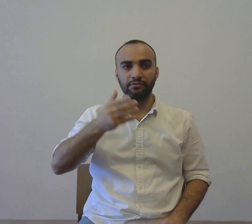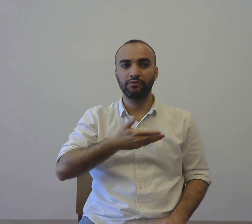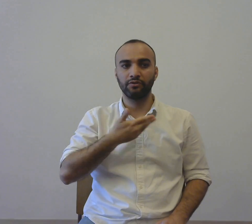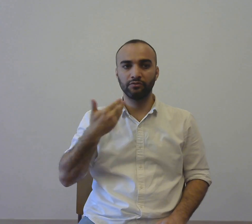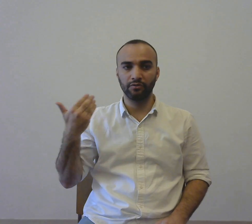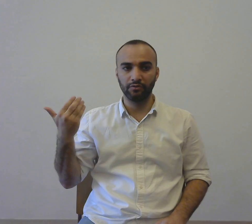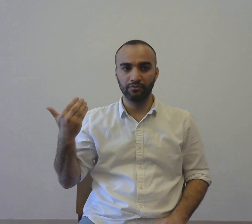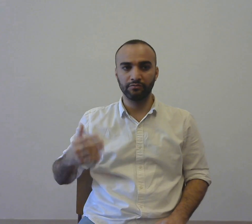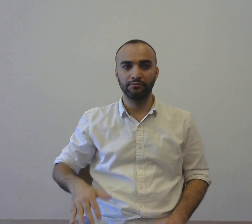yox